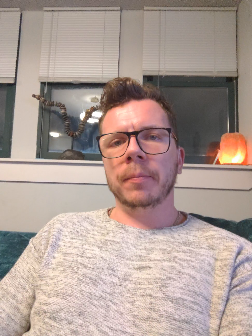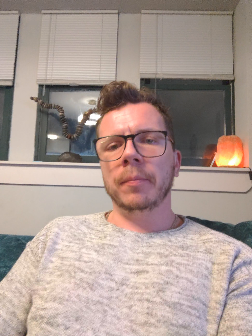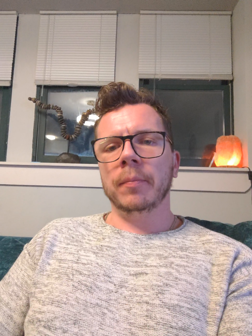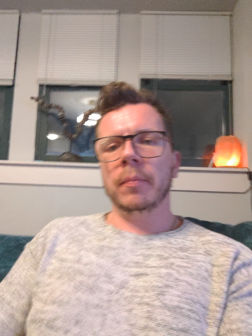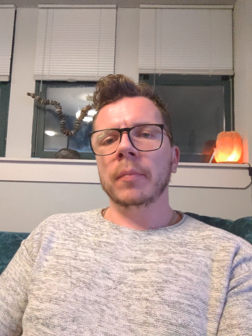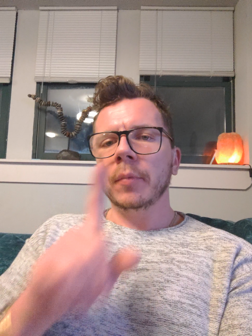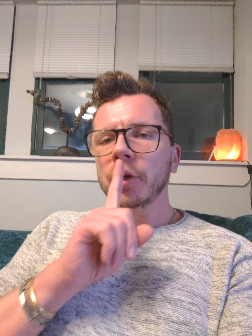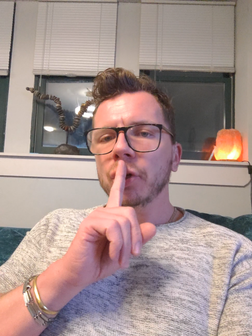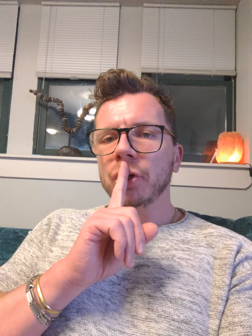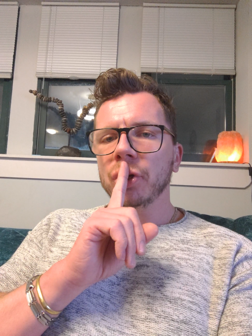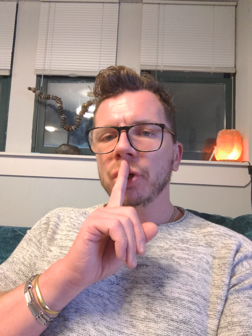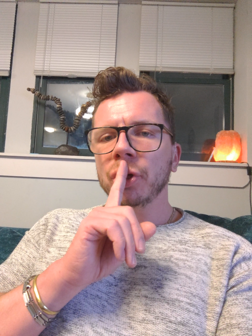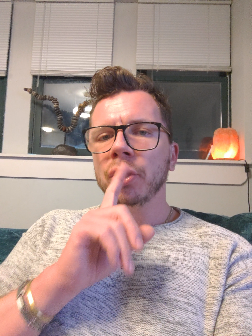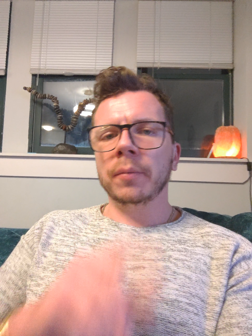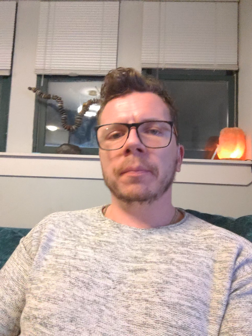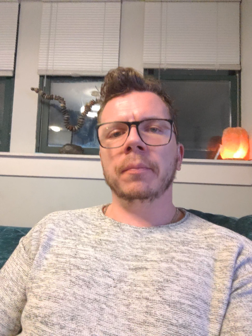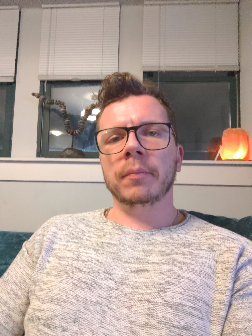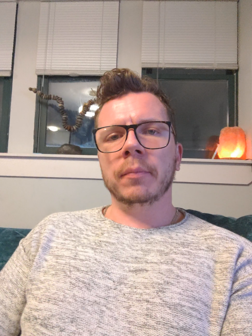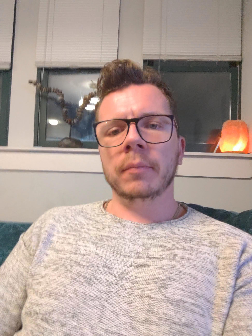shhh